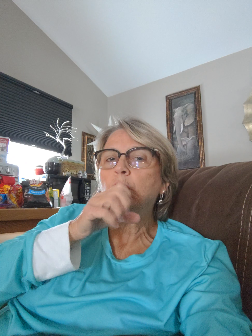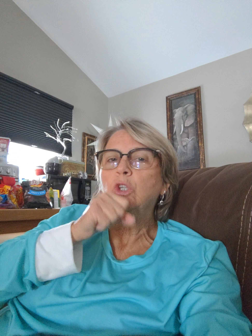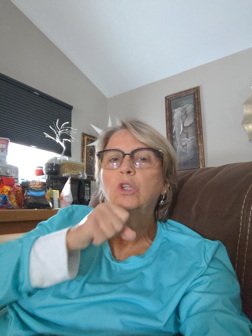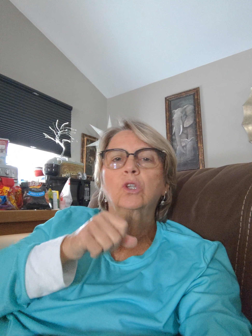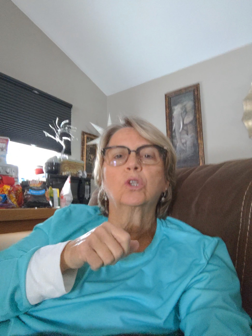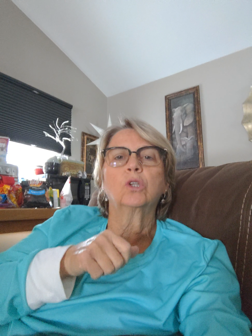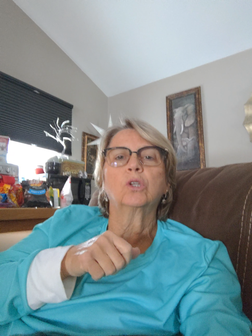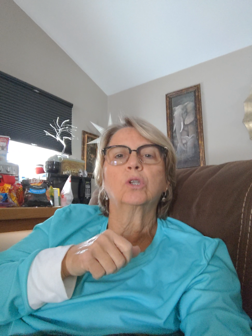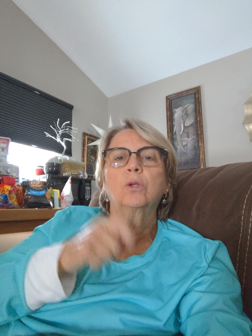orange